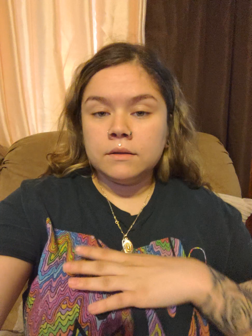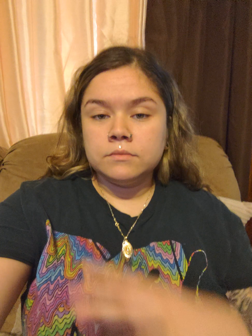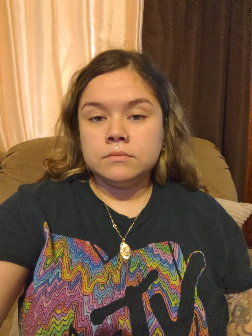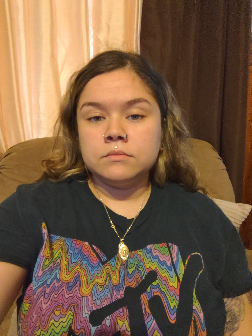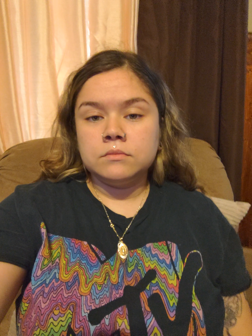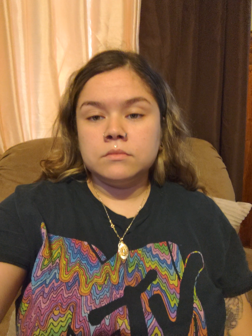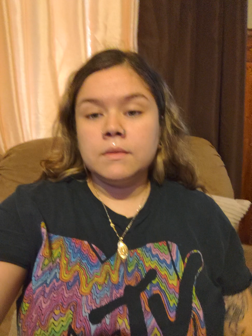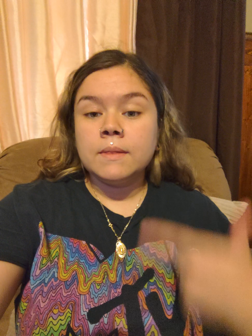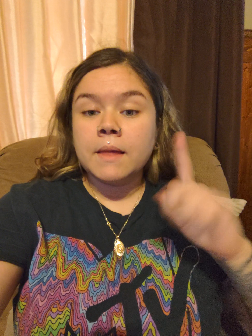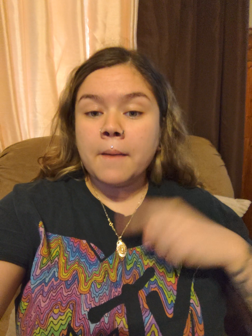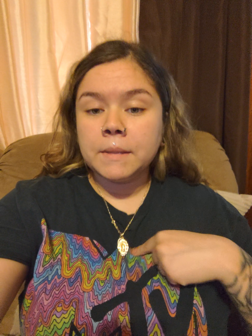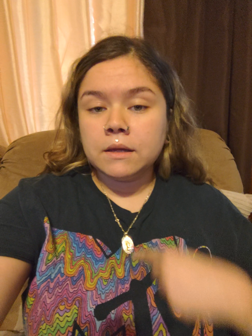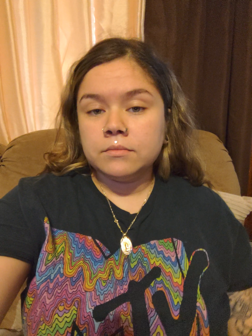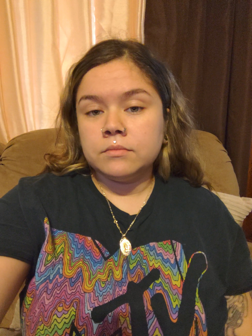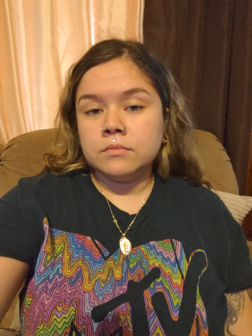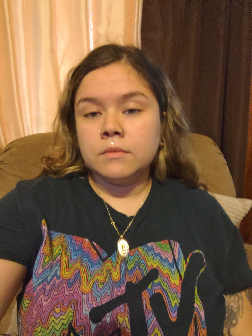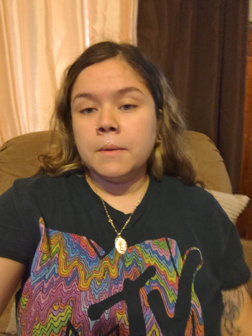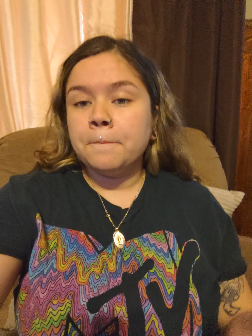let me